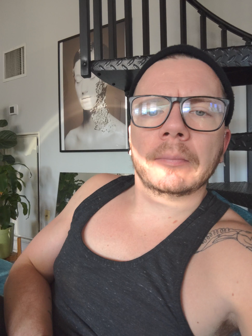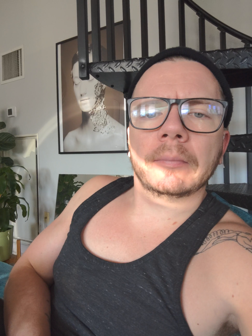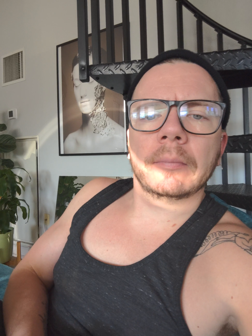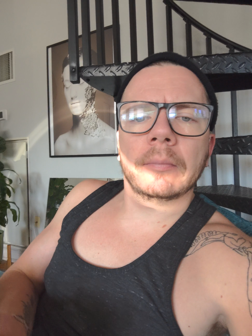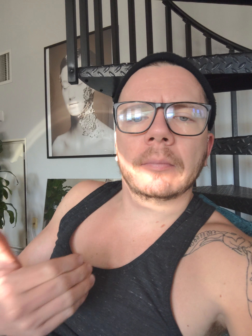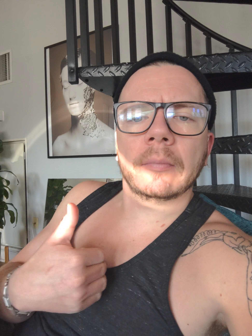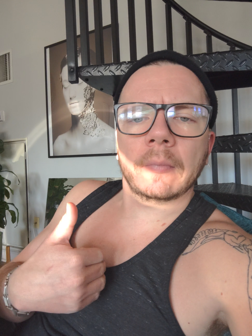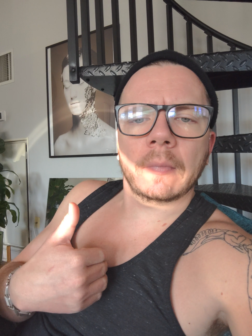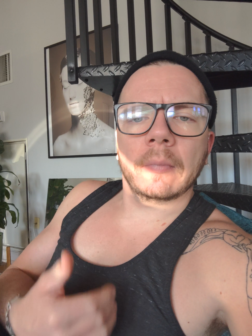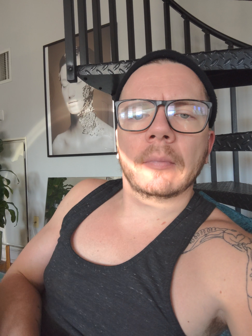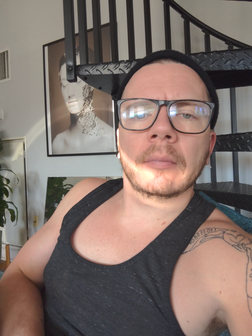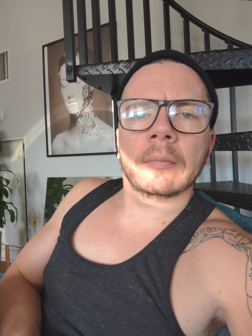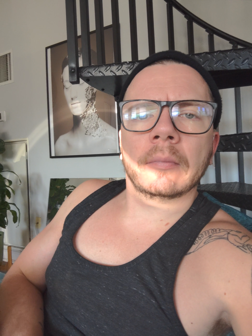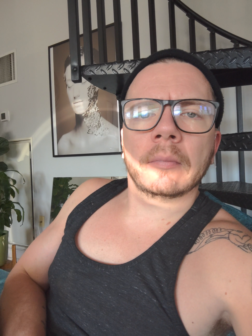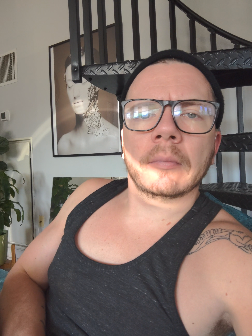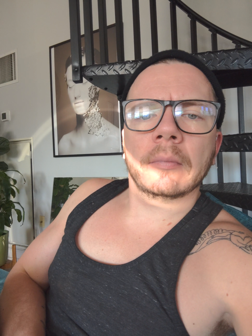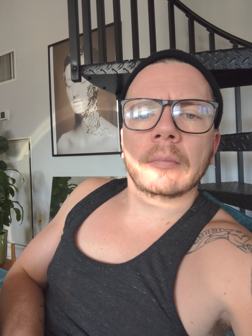have